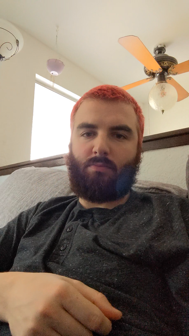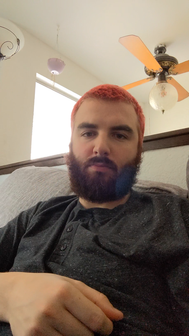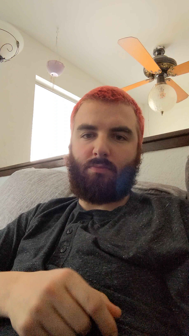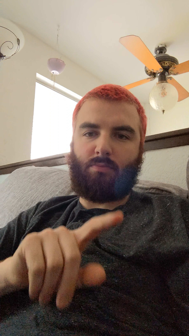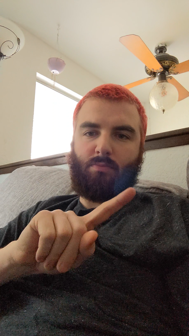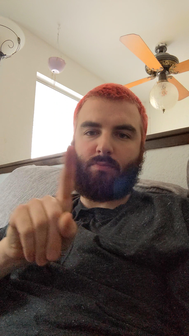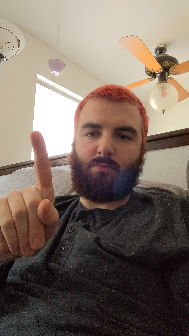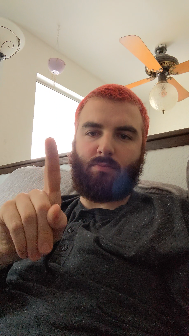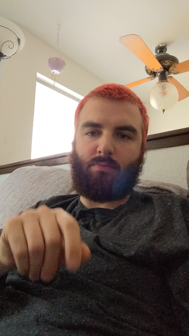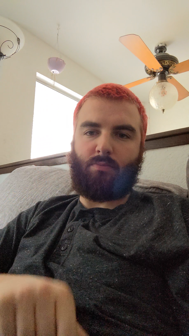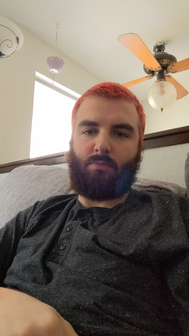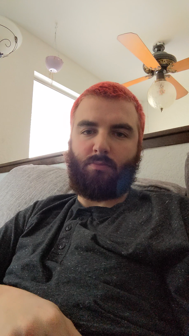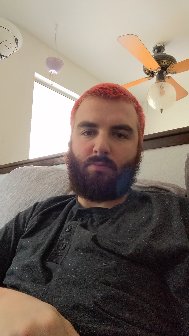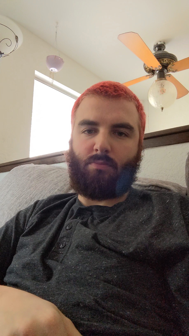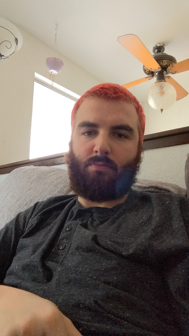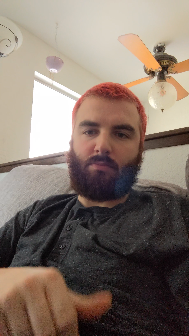but